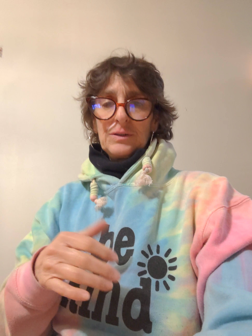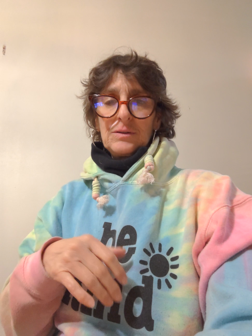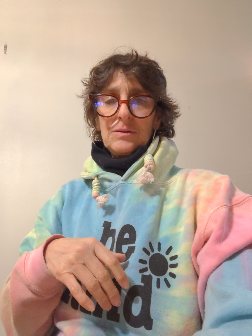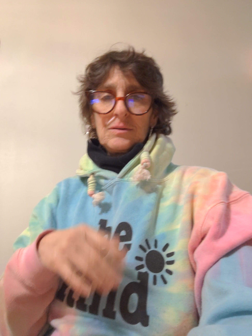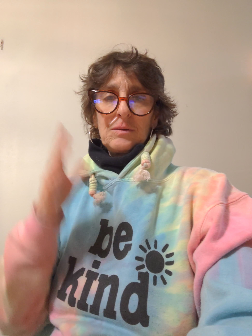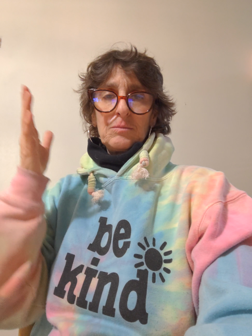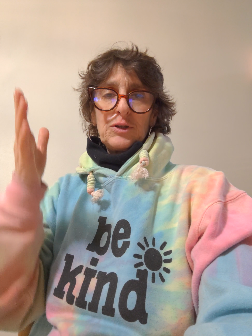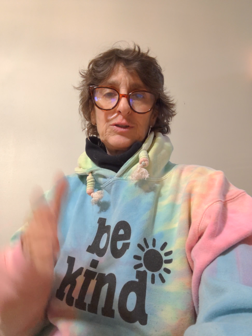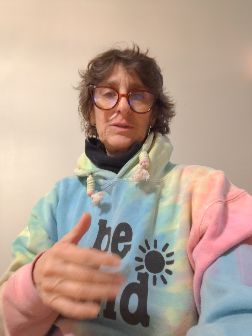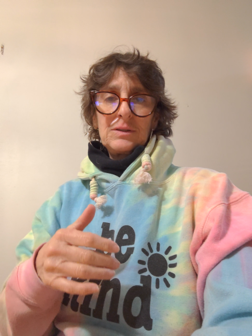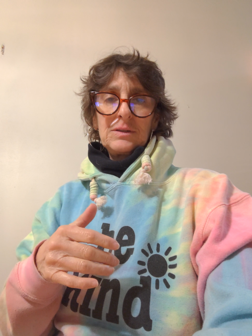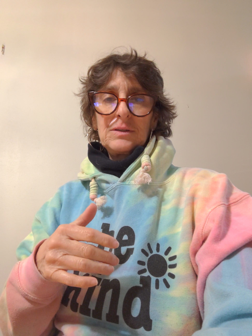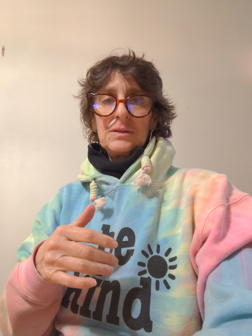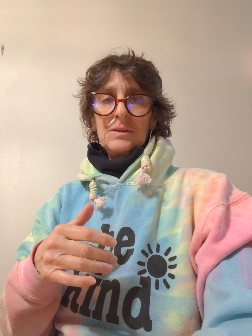person